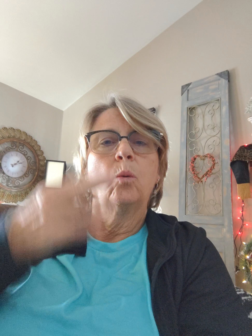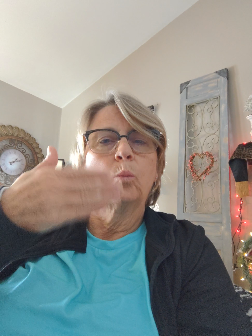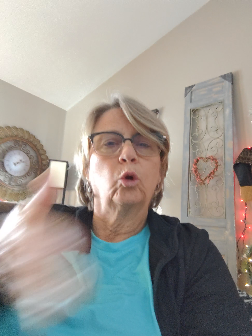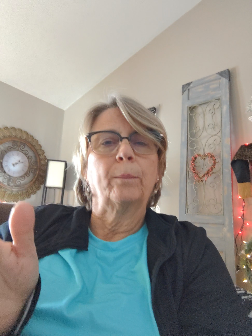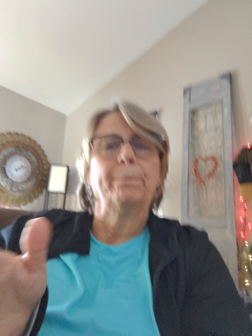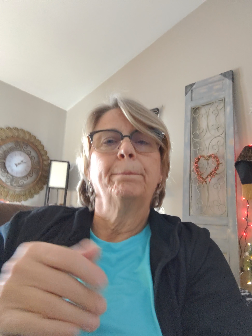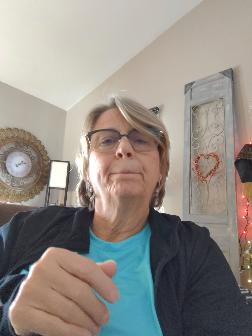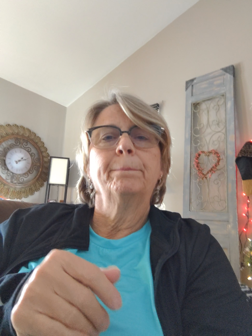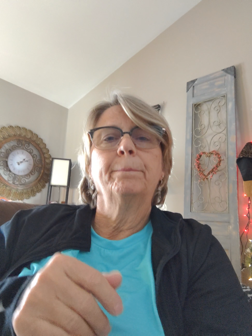room